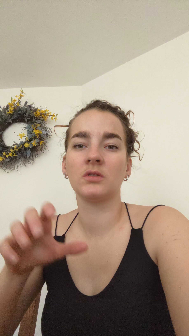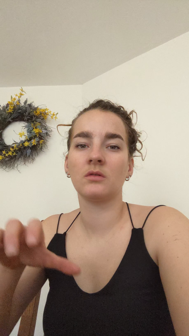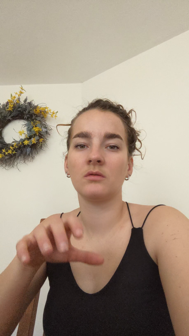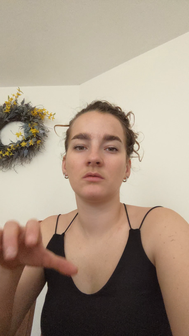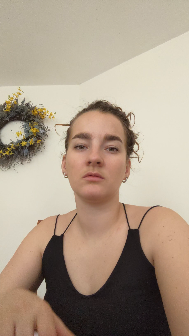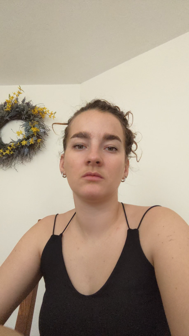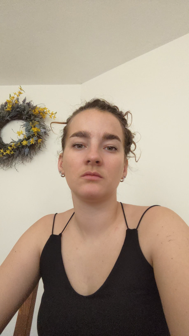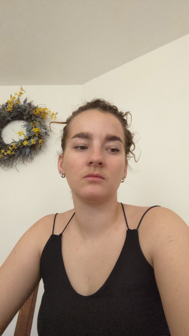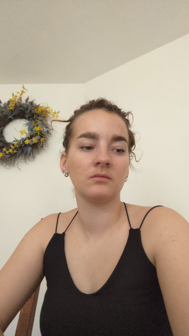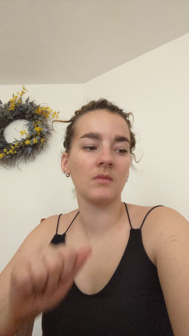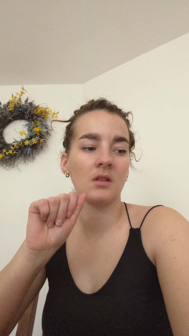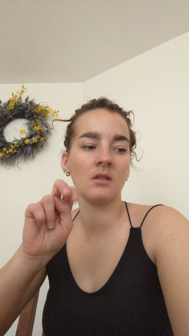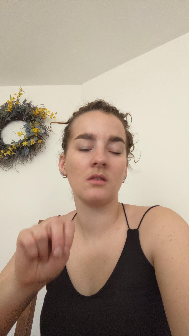an